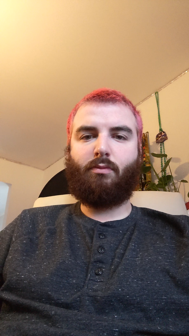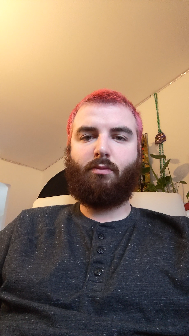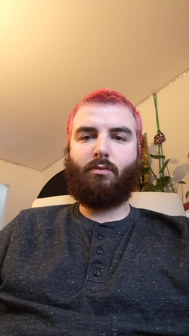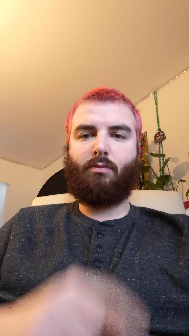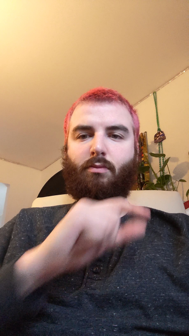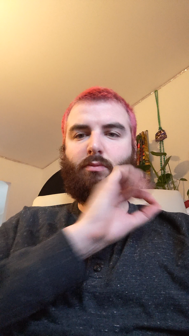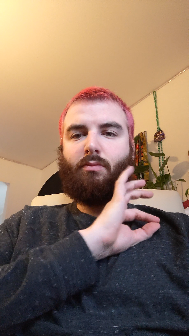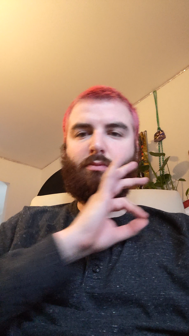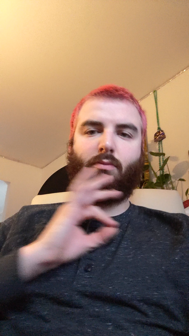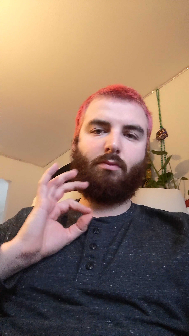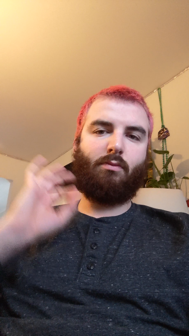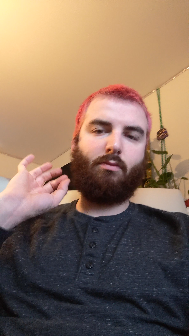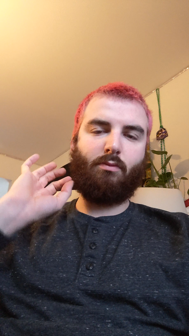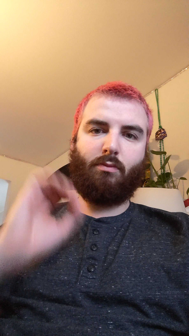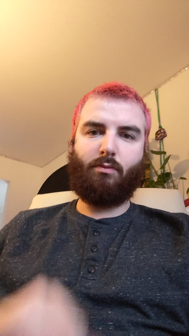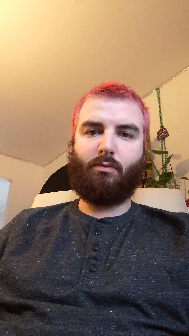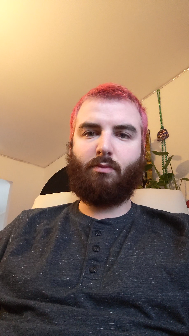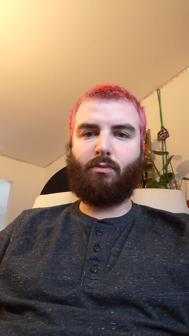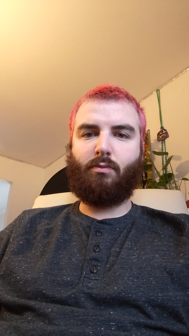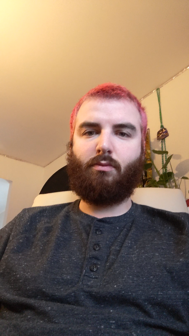beads